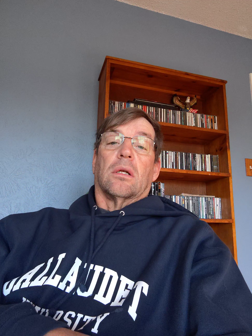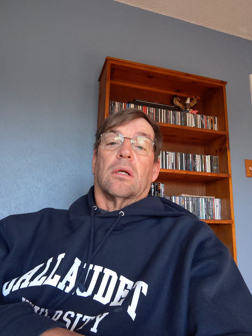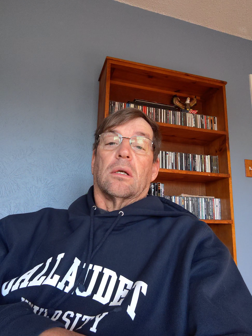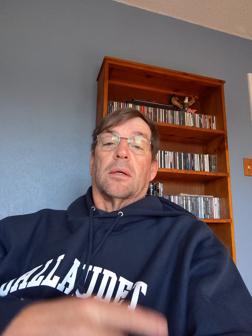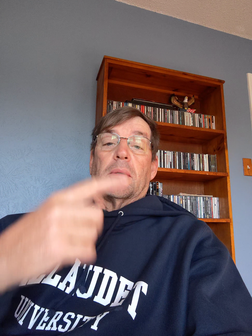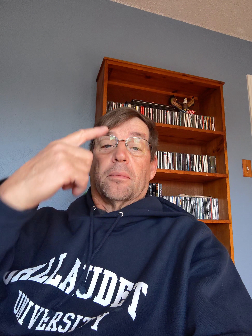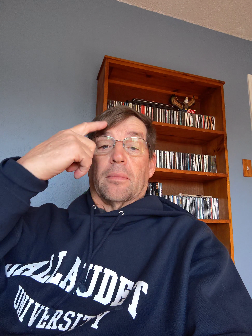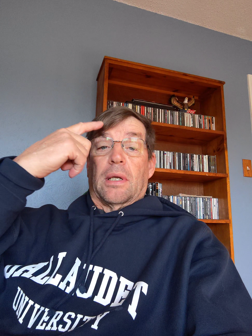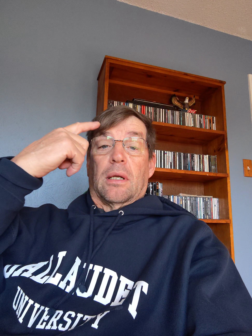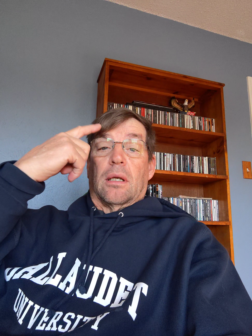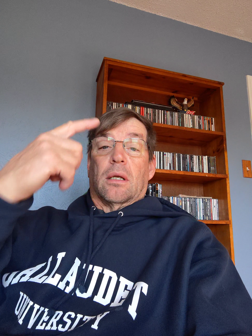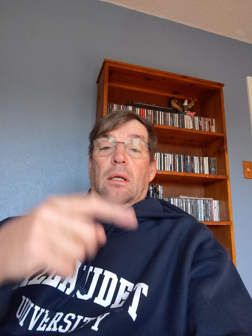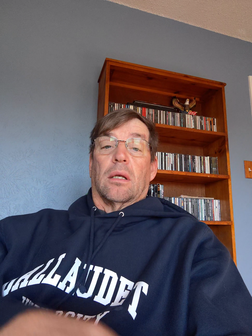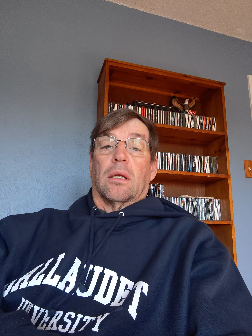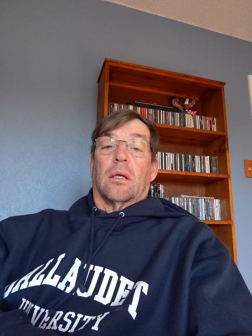penny